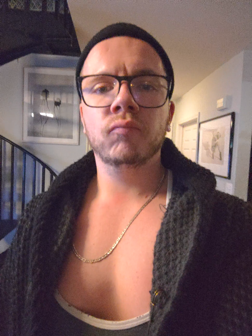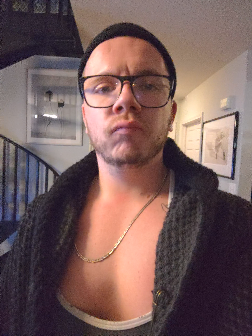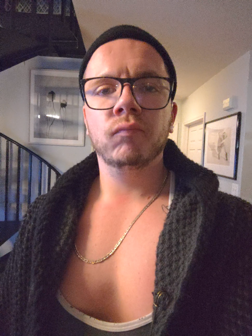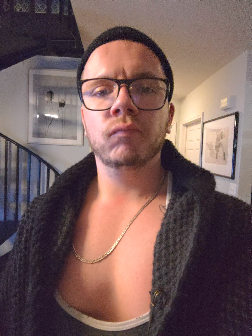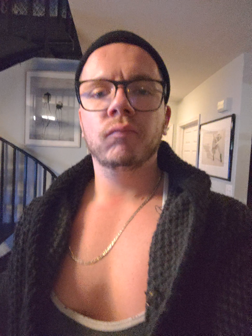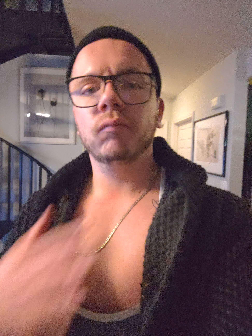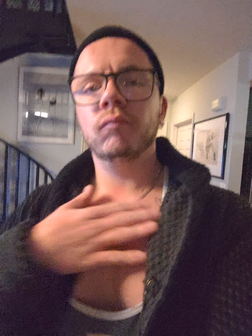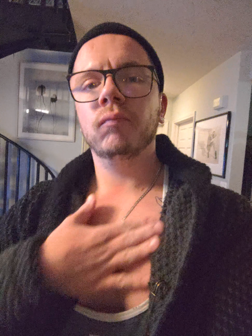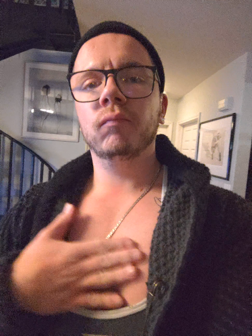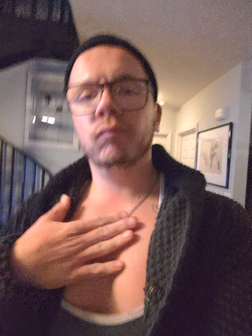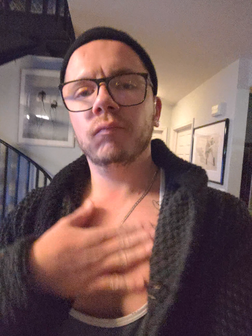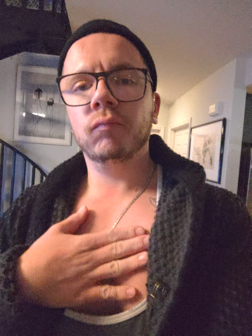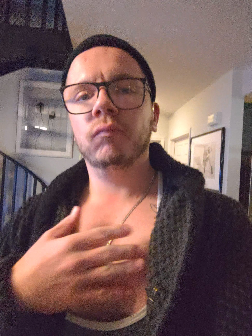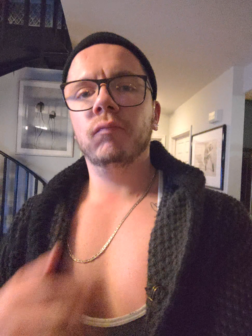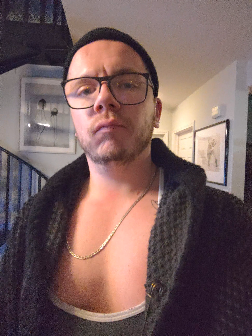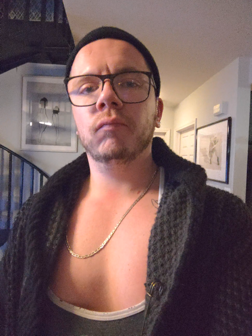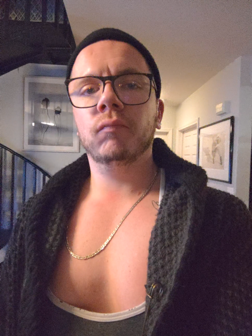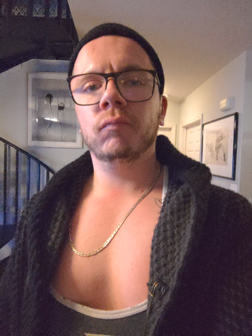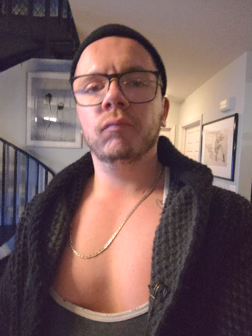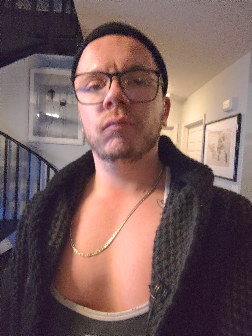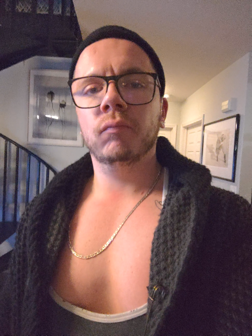please